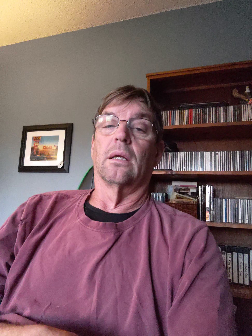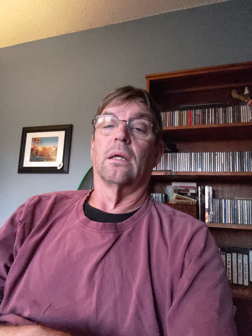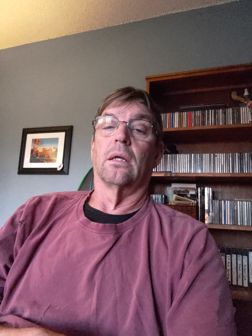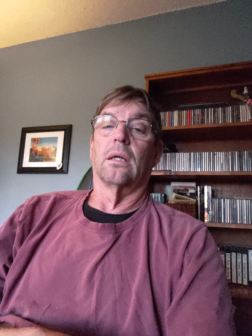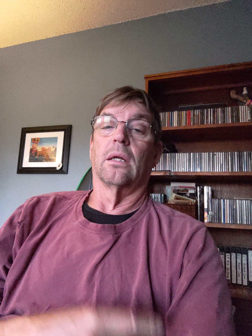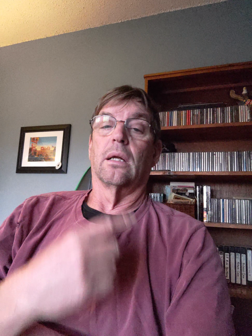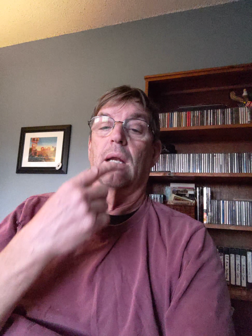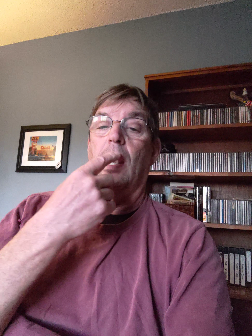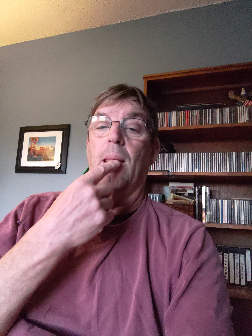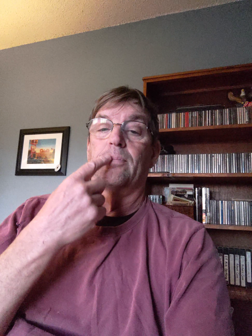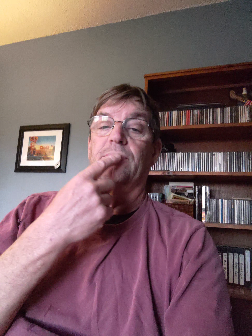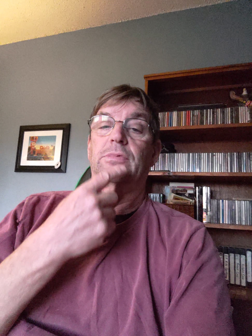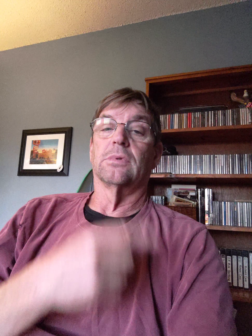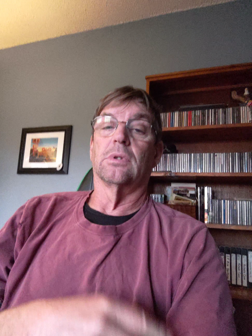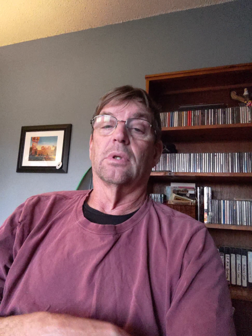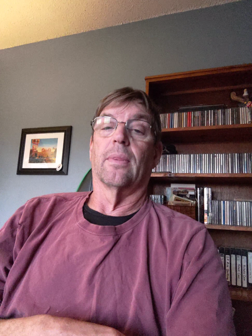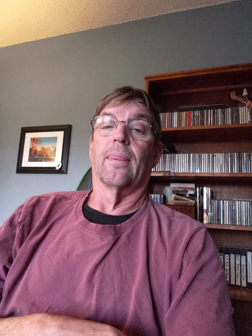lips